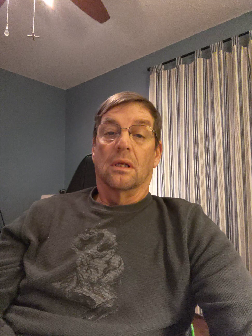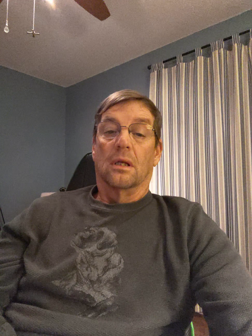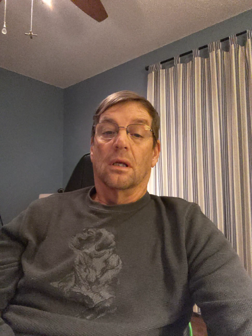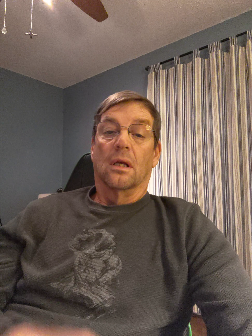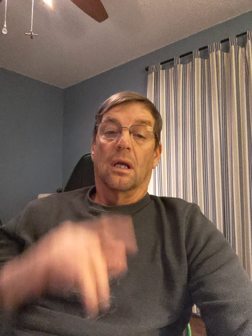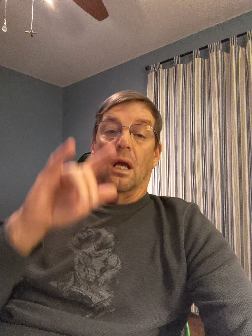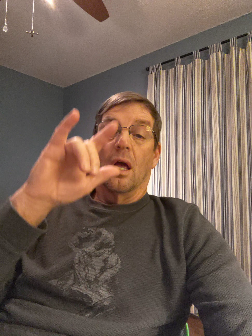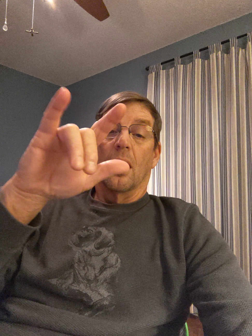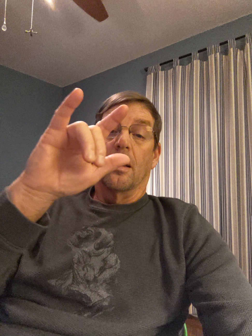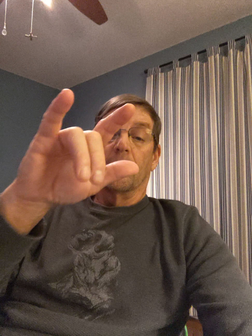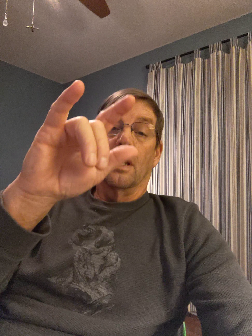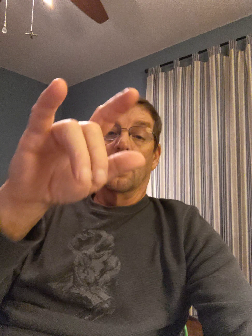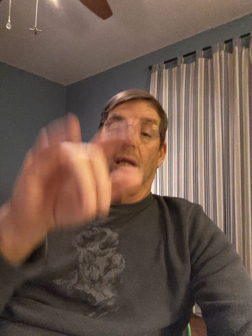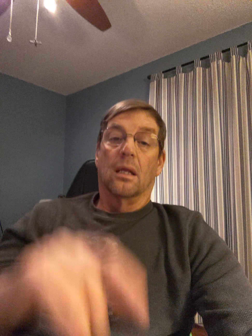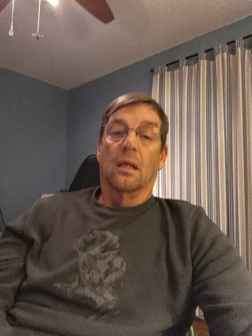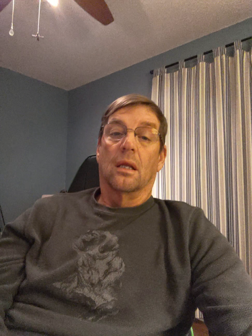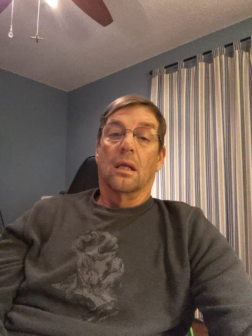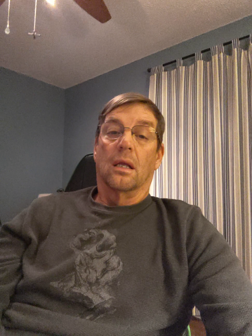airplane